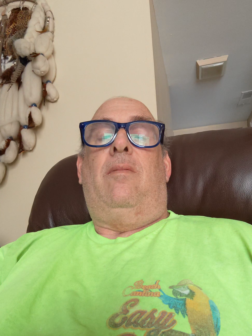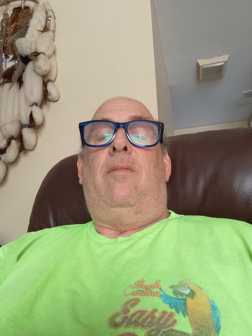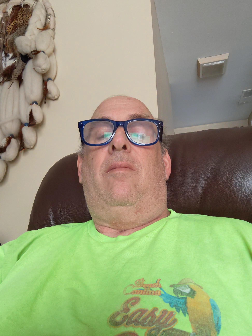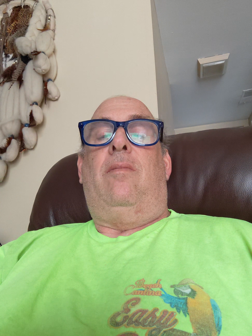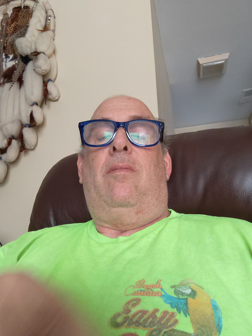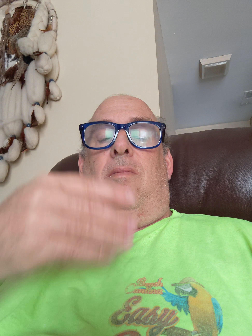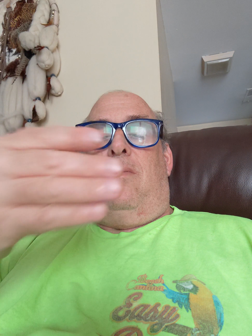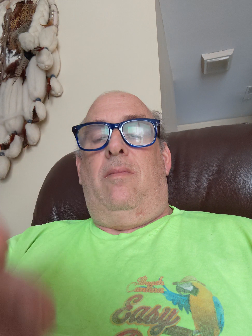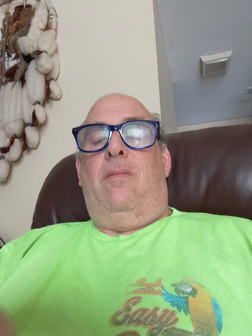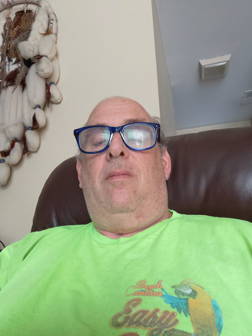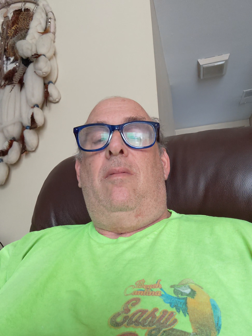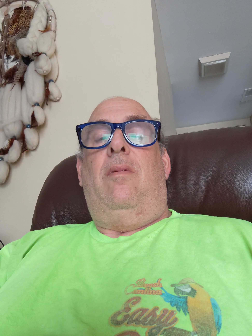give